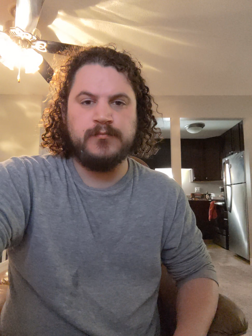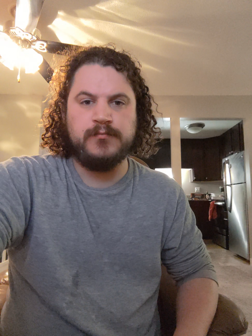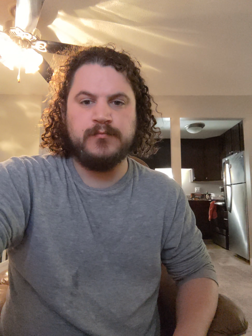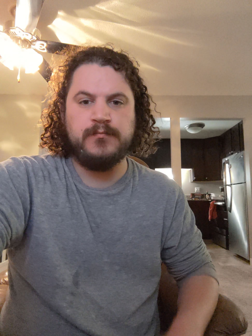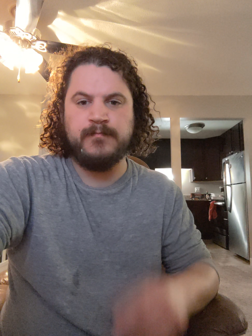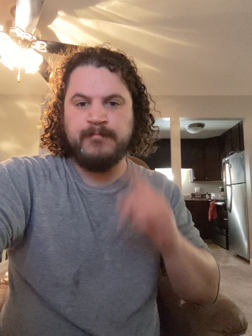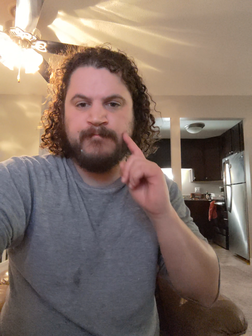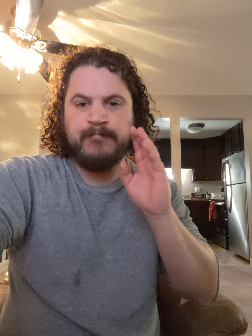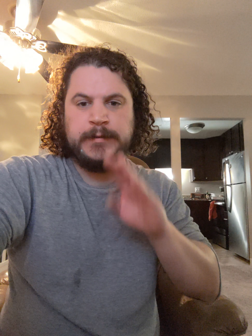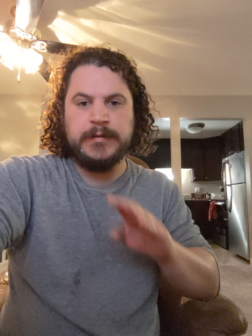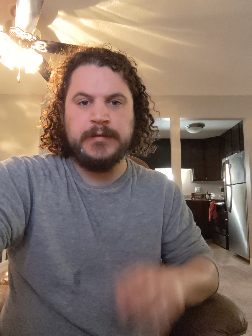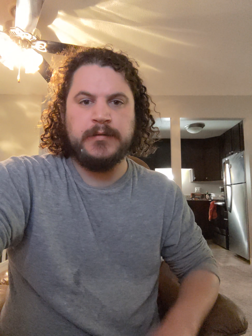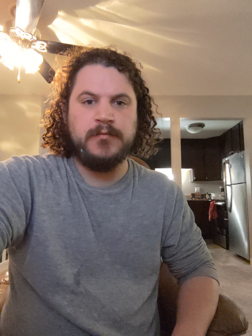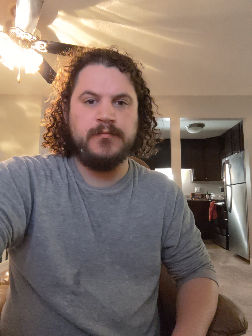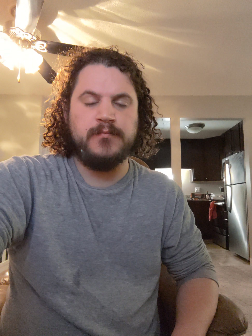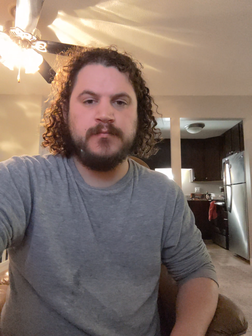bee